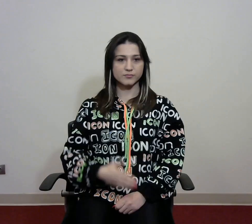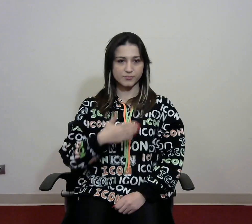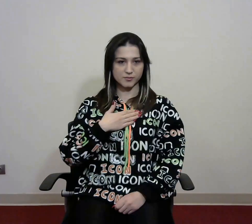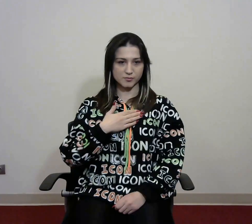mən